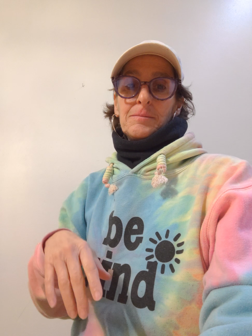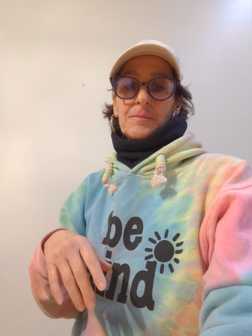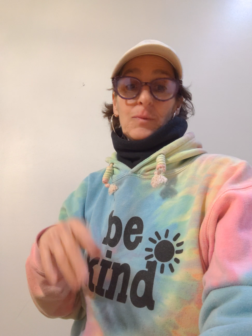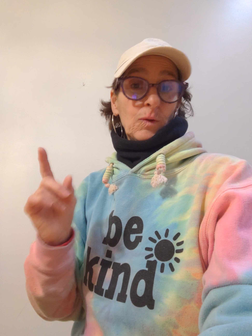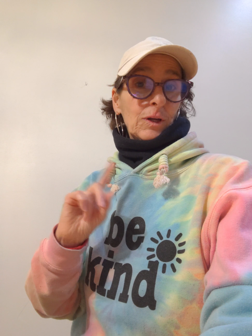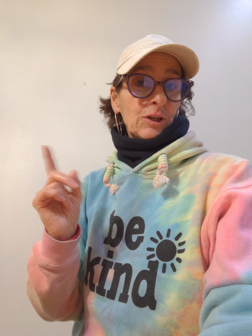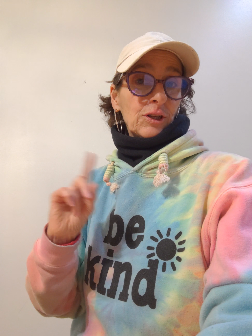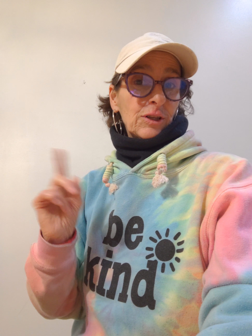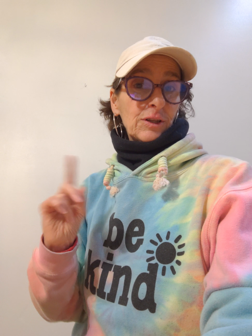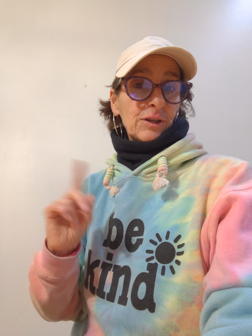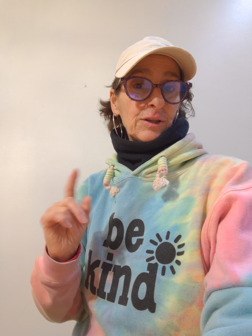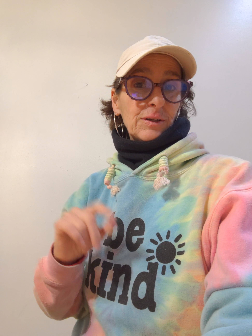where